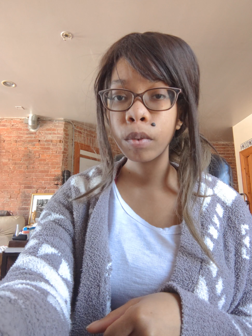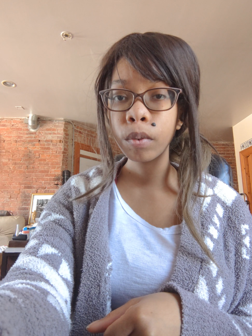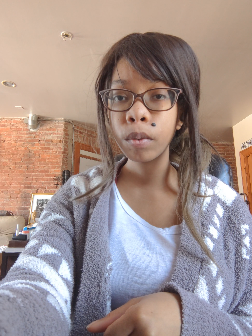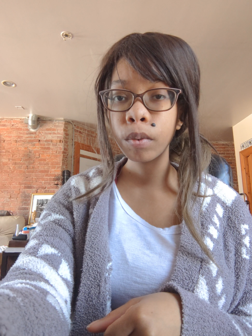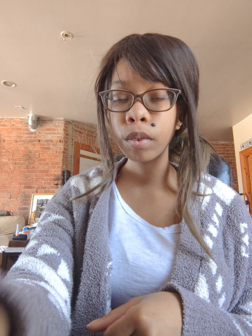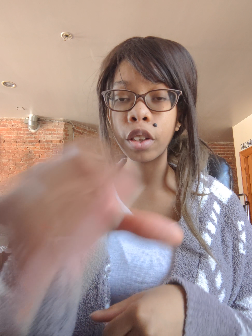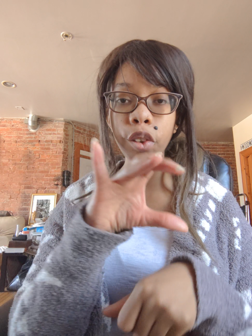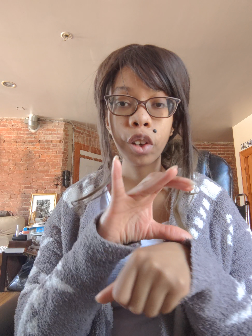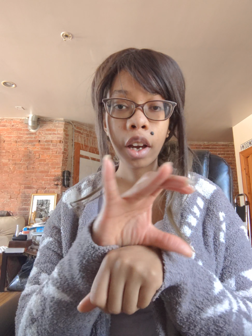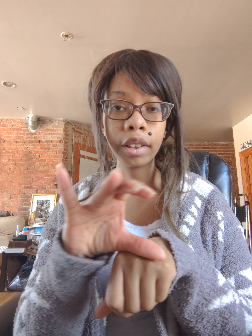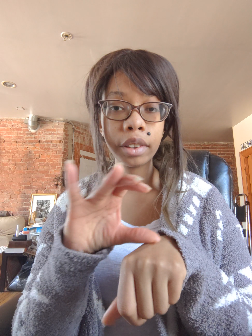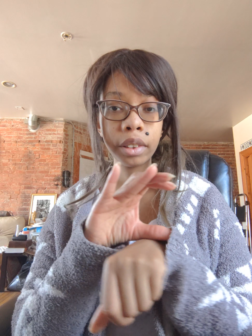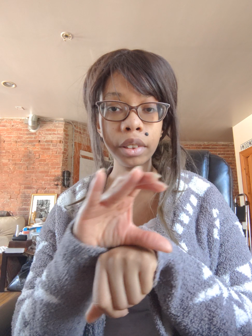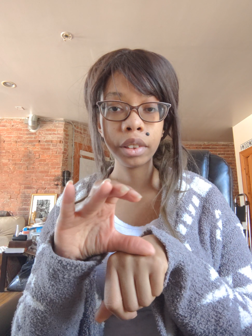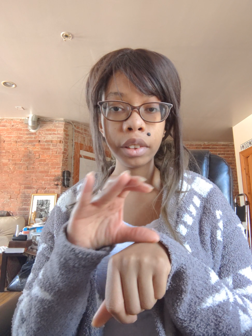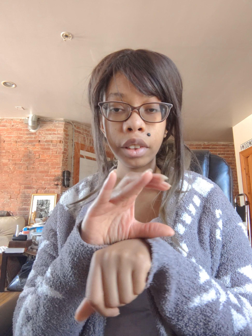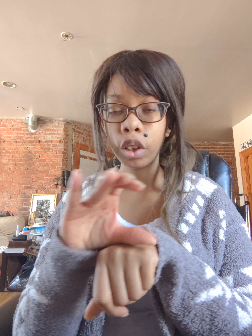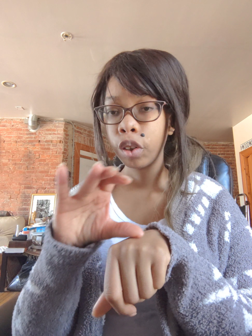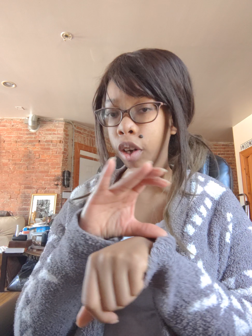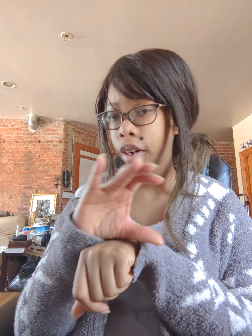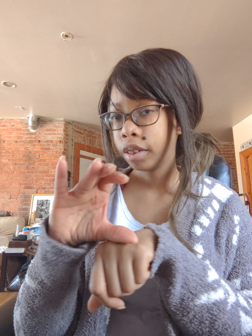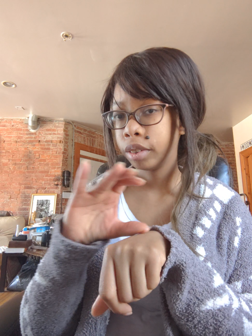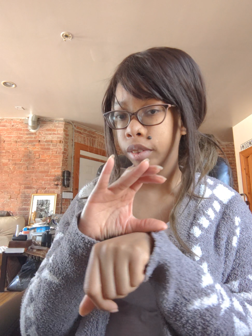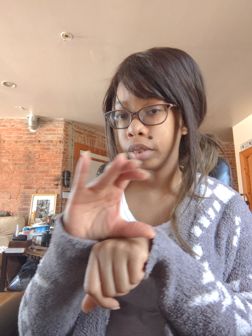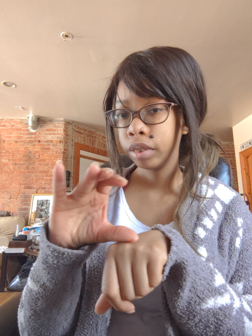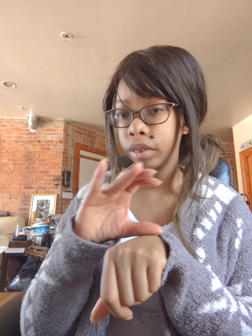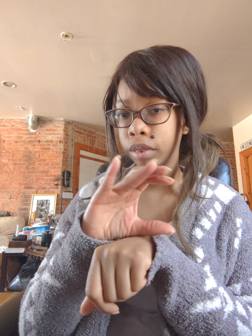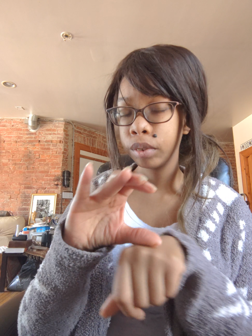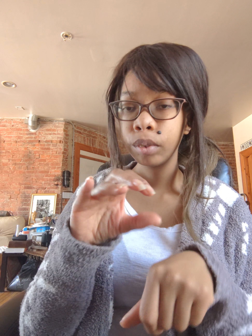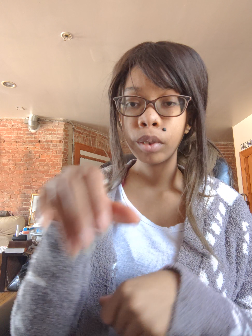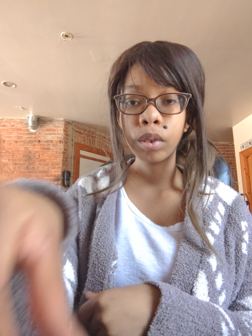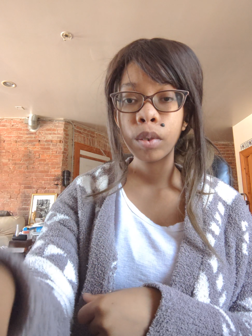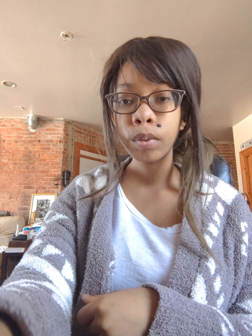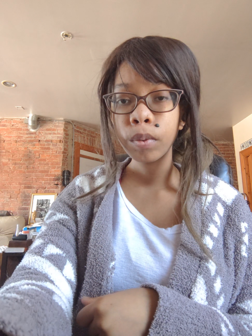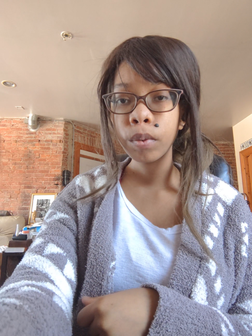chocolate